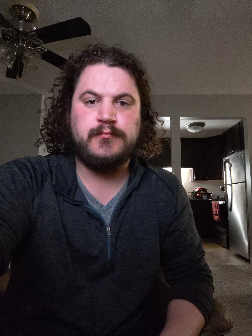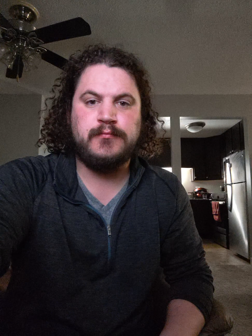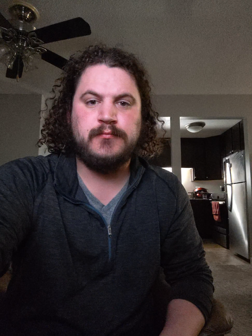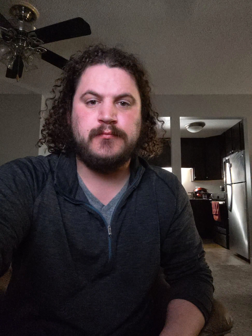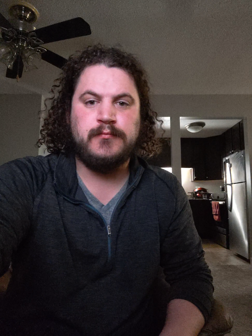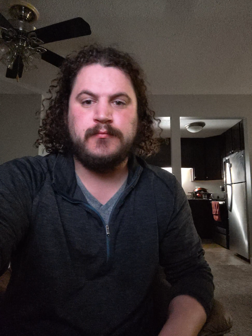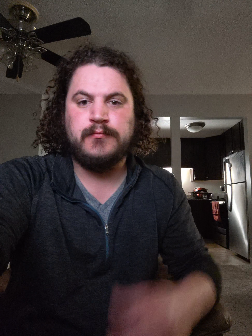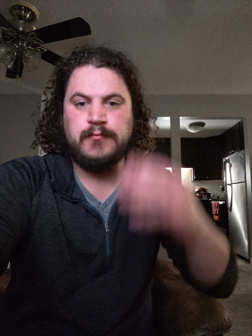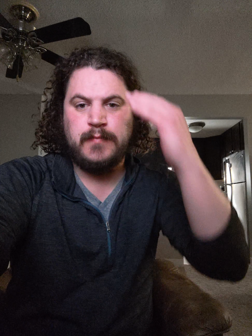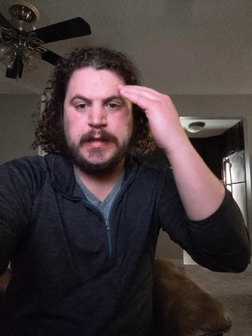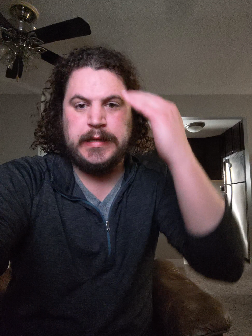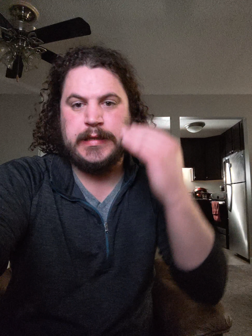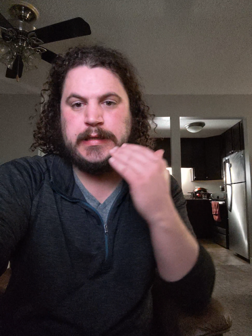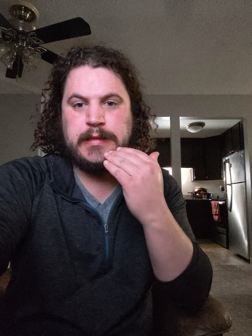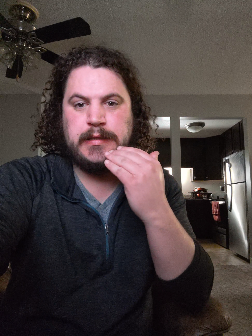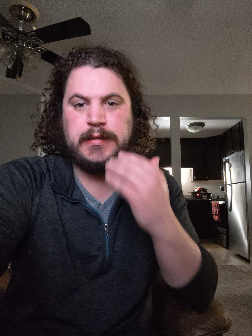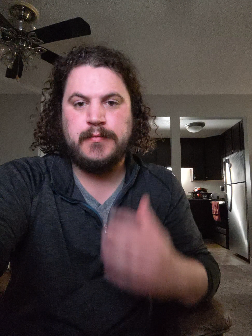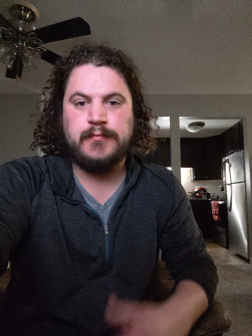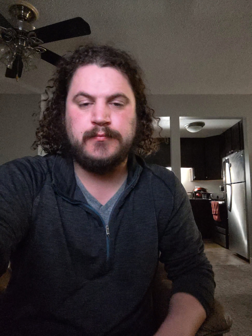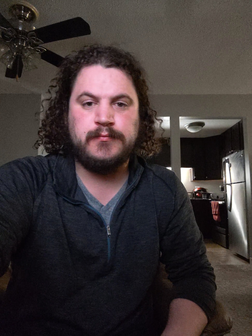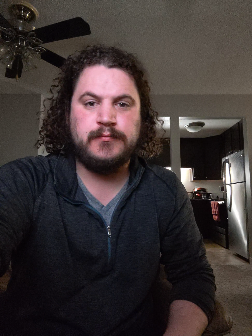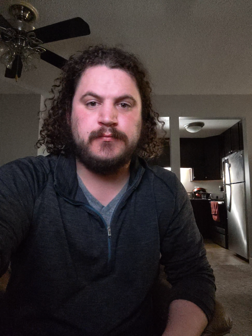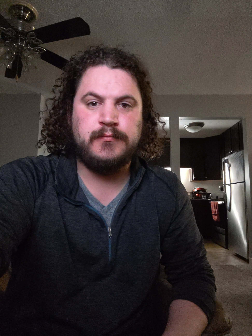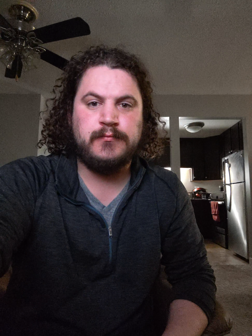head